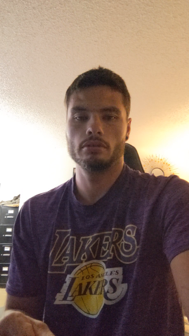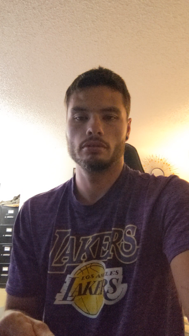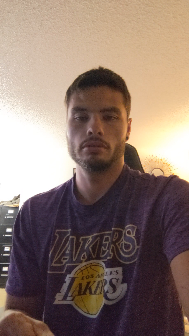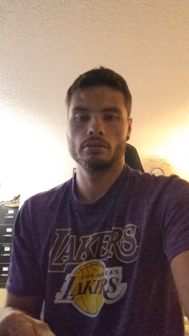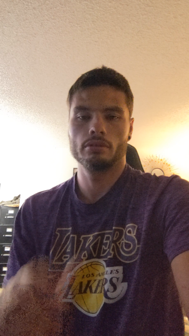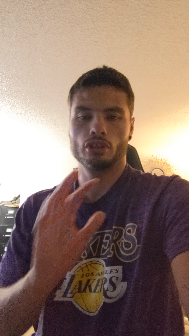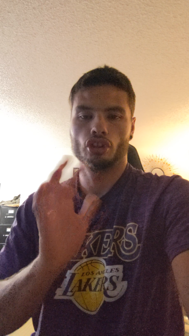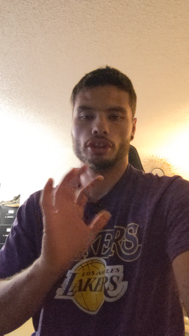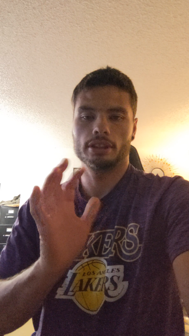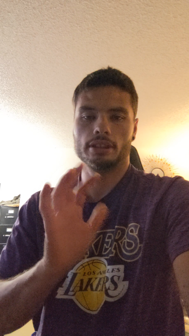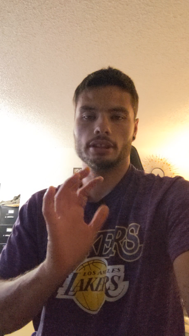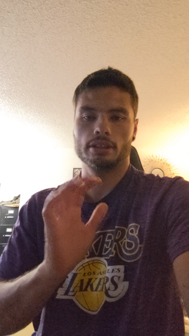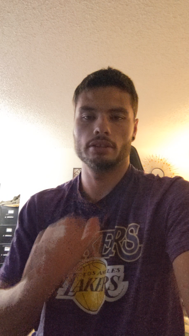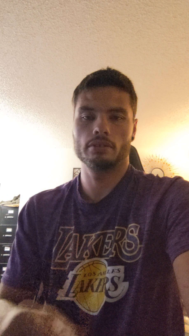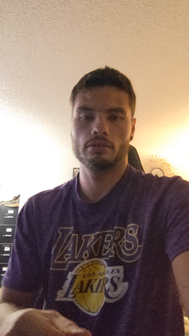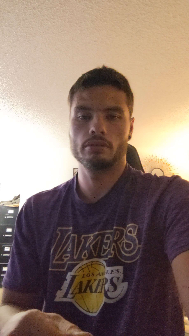cheese